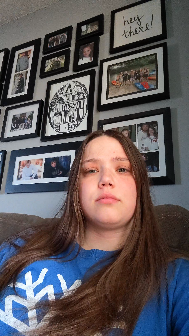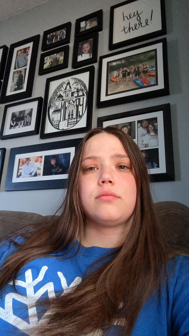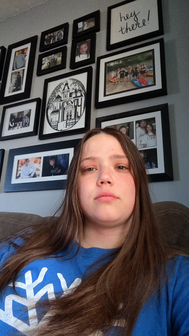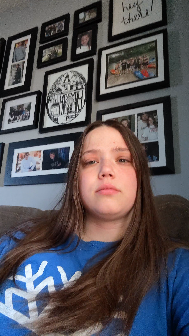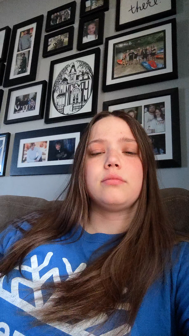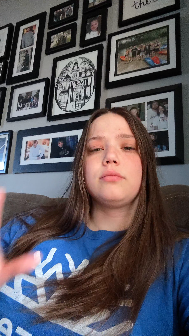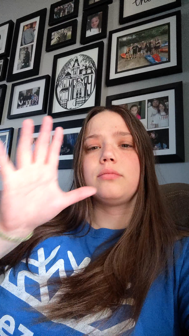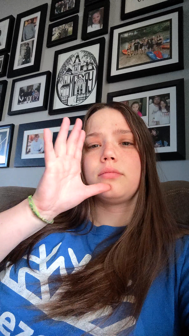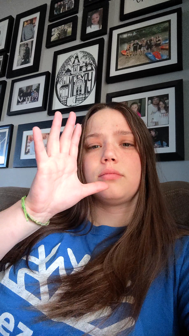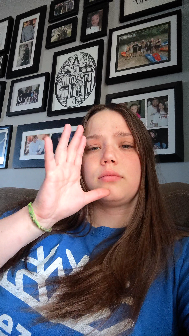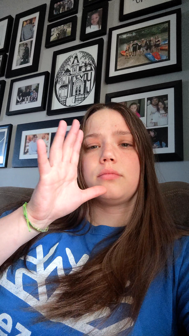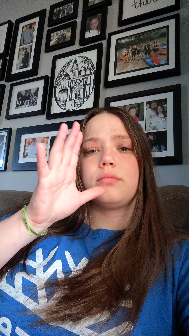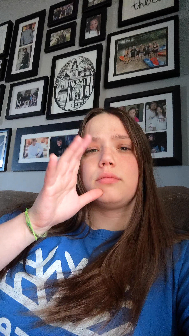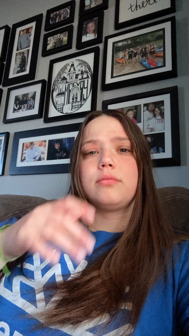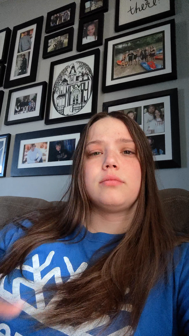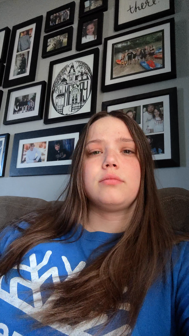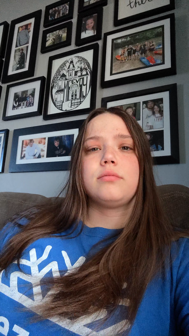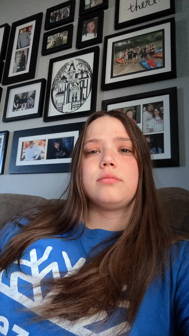mommy